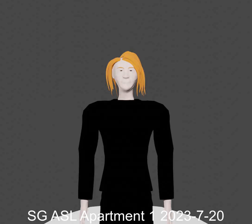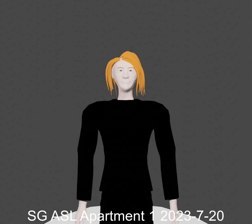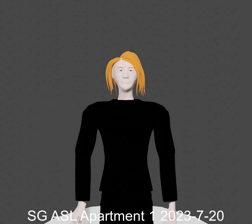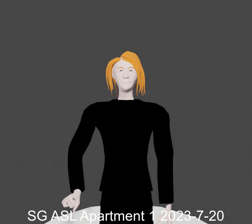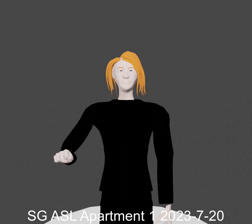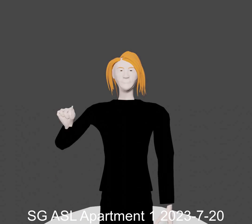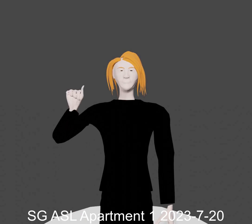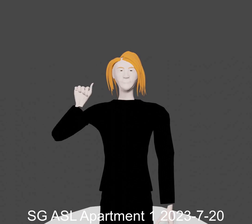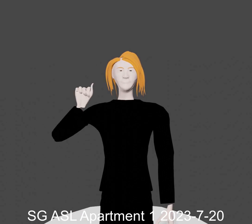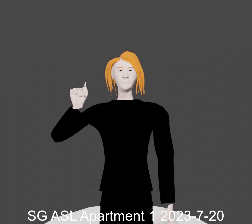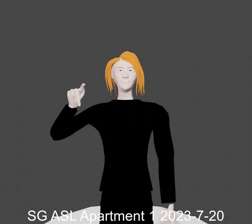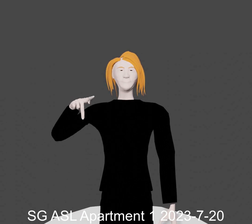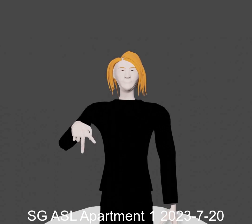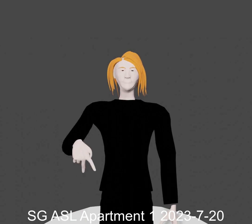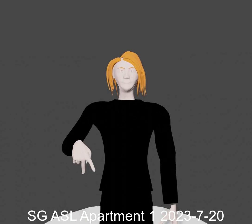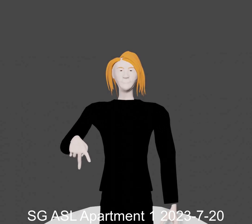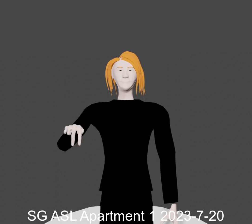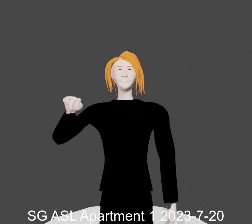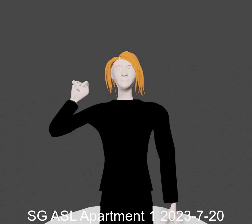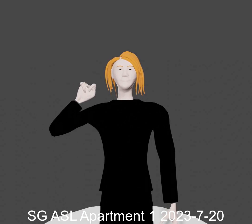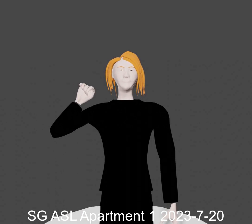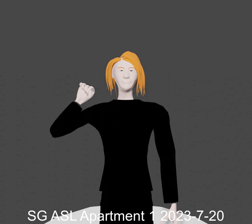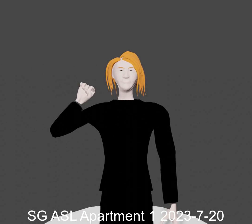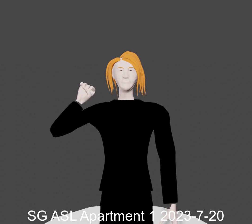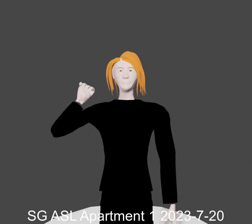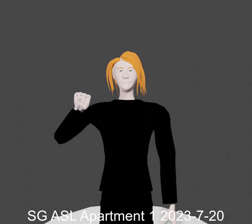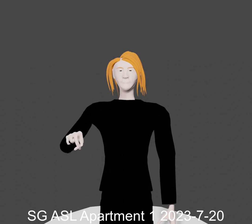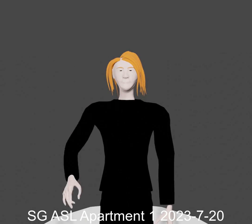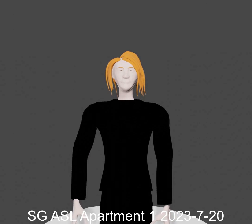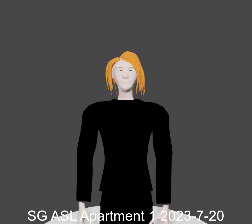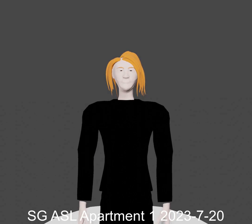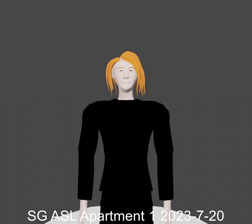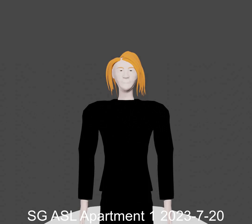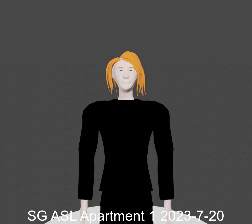Apartment